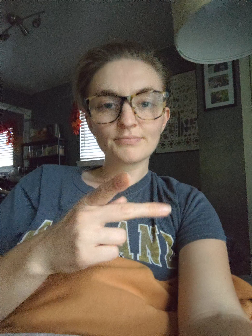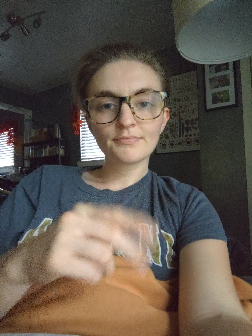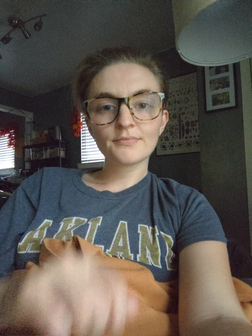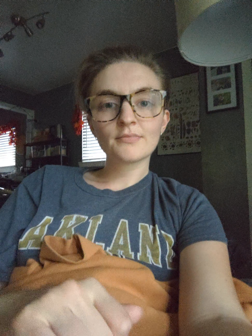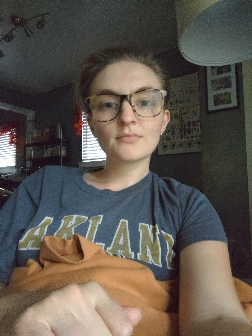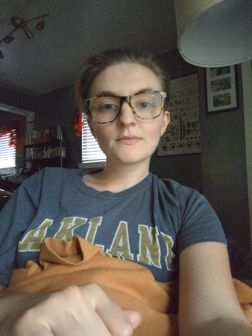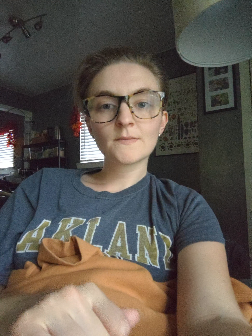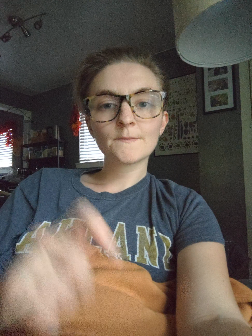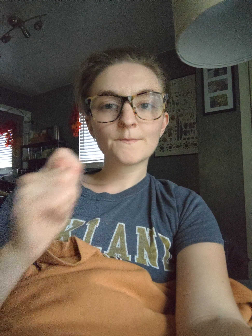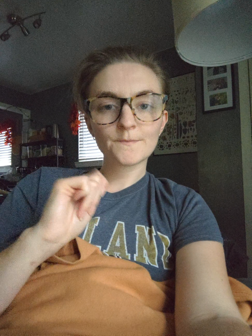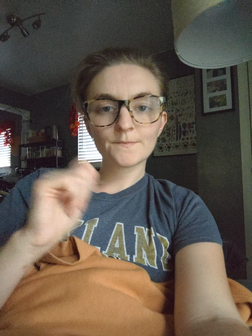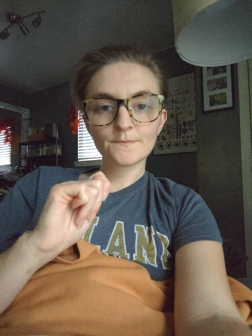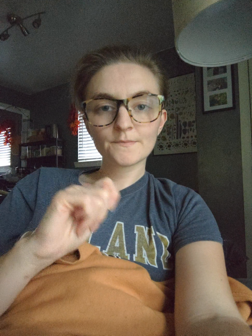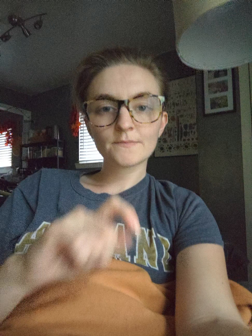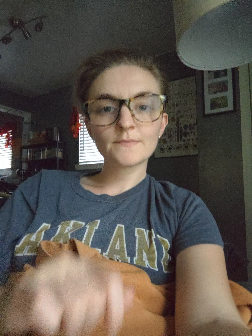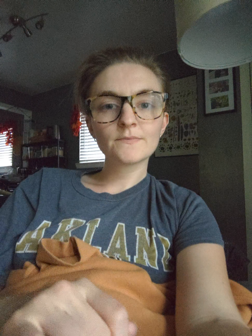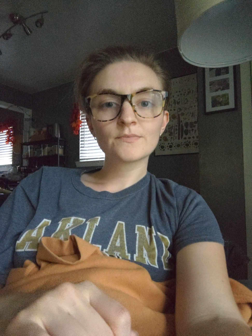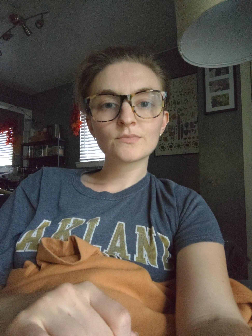bathroom